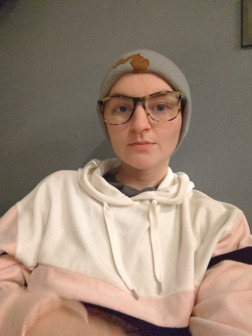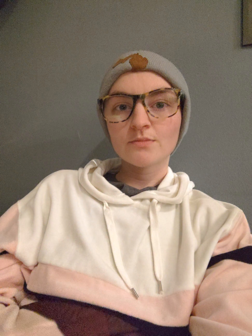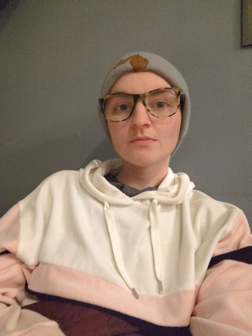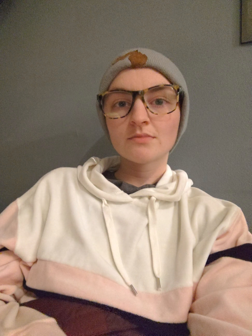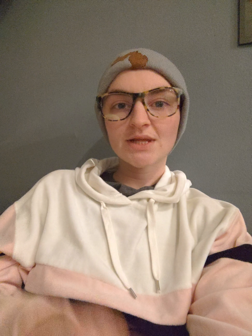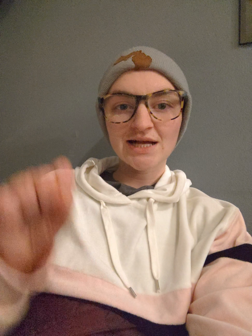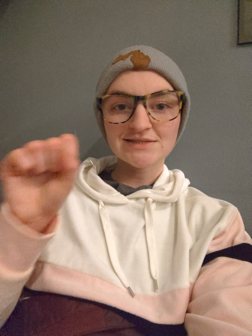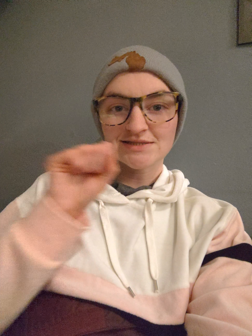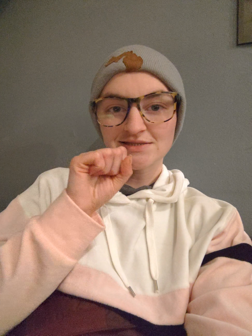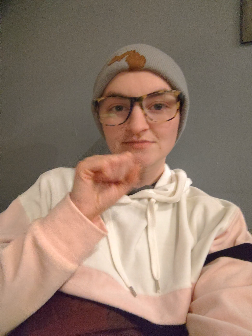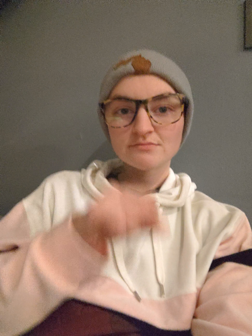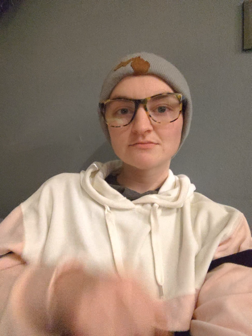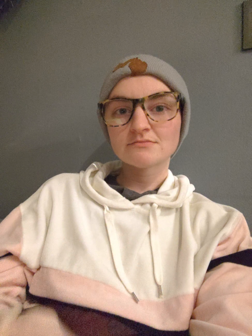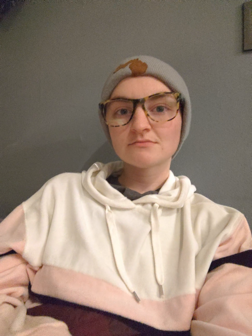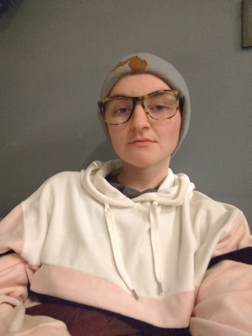carrot